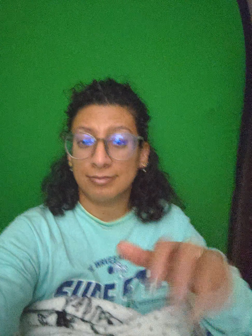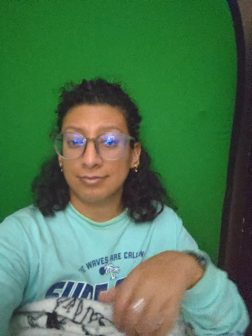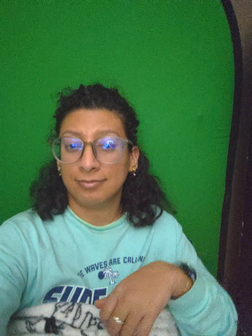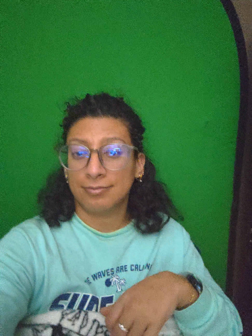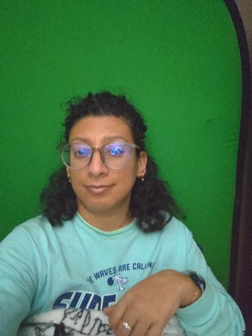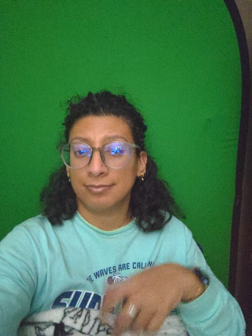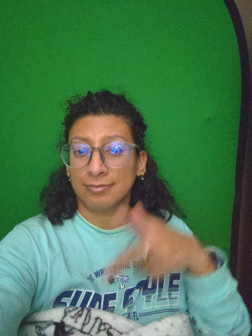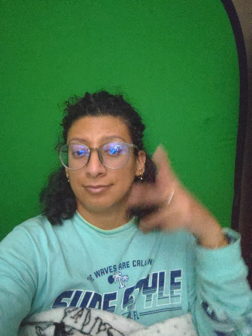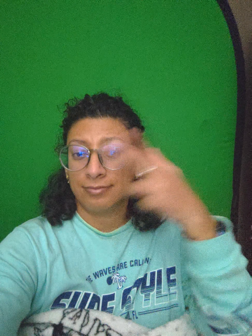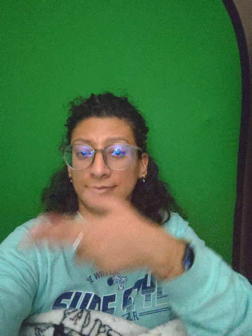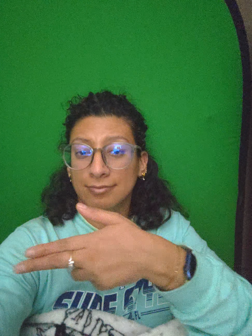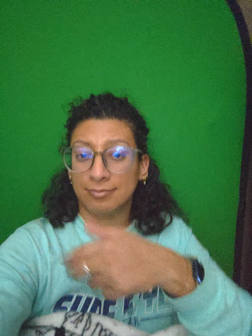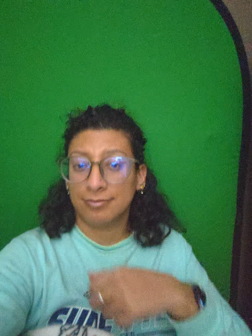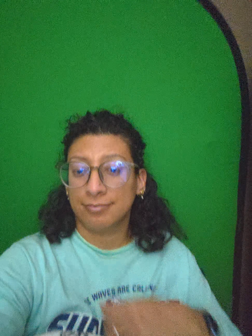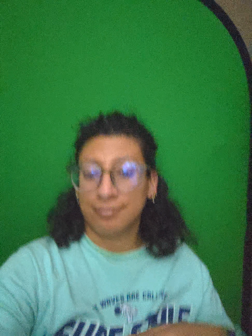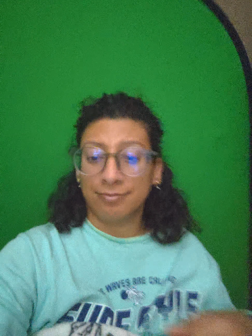cut